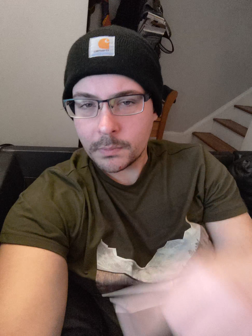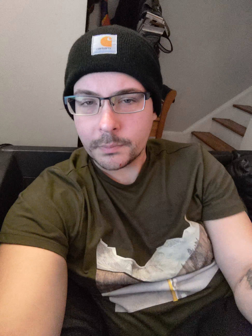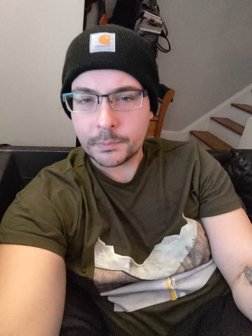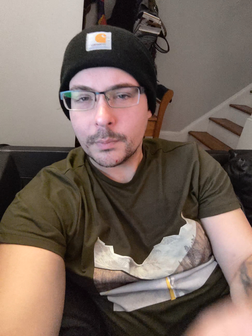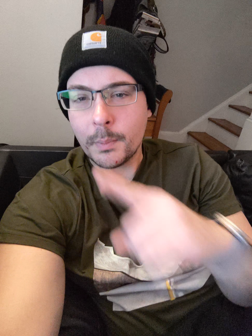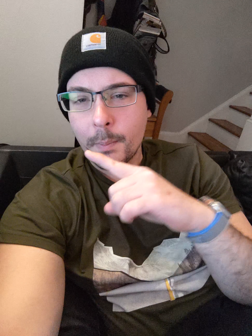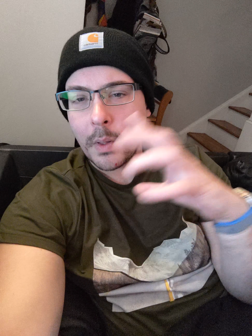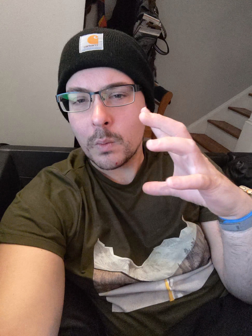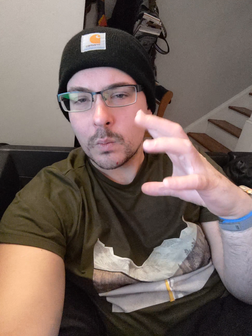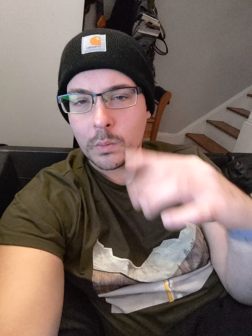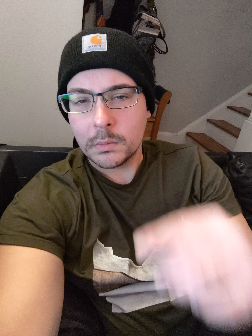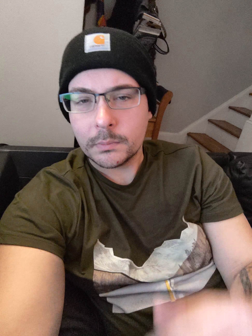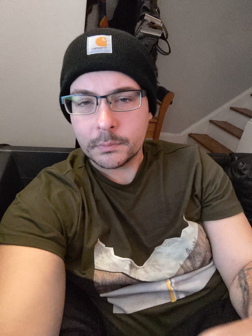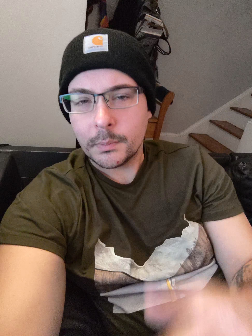balloon